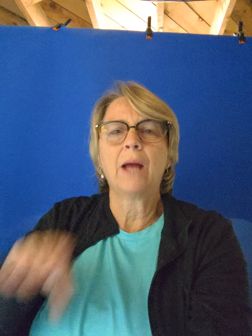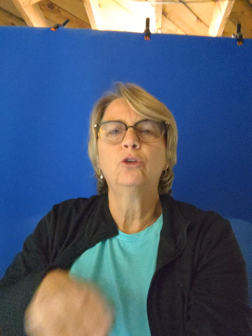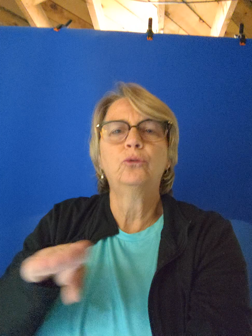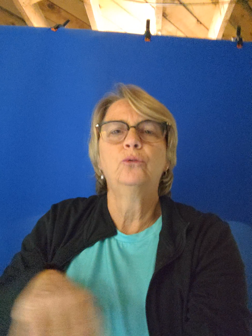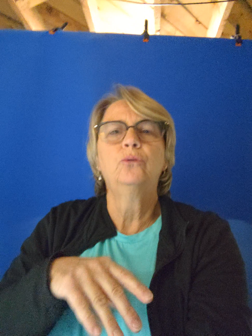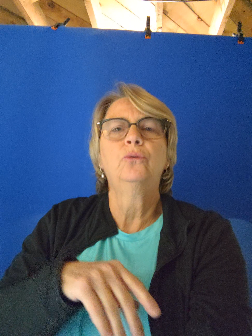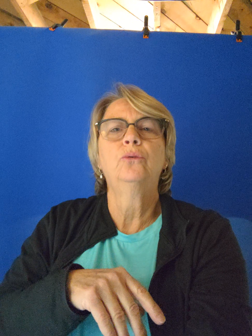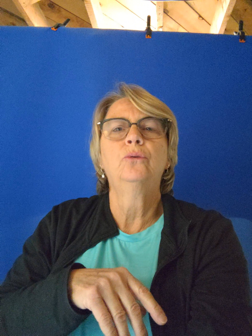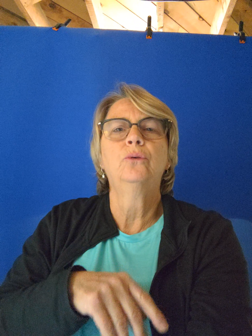dryer